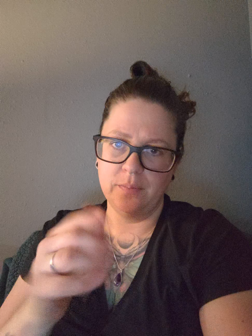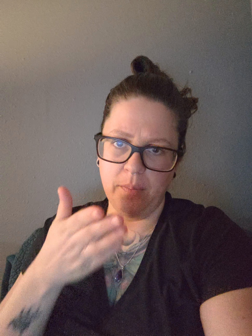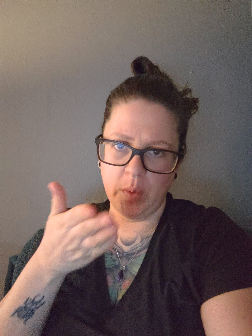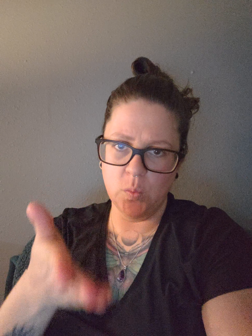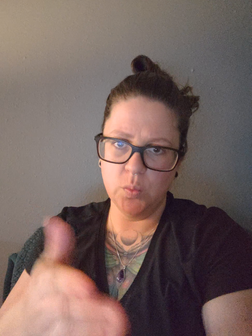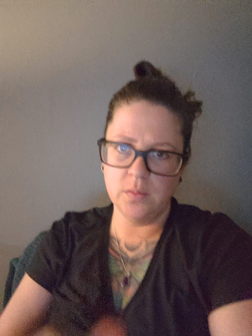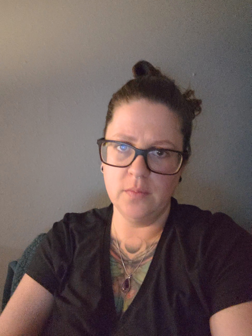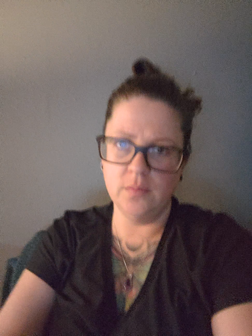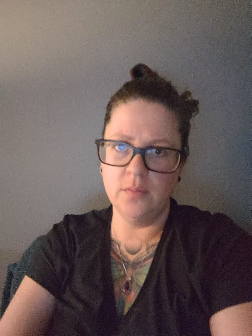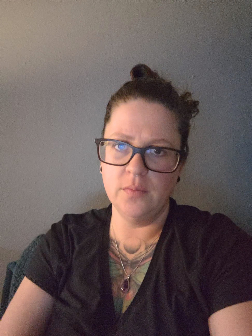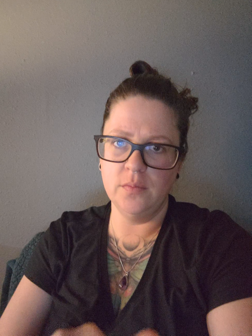boat